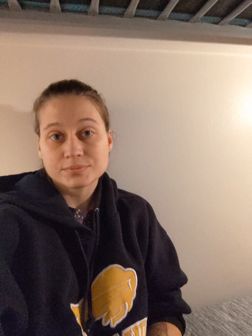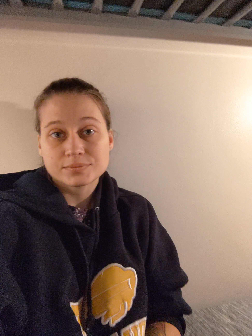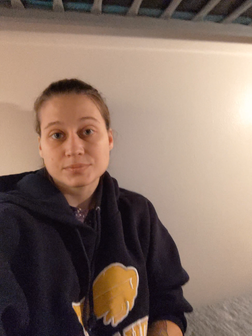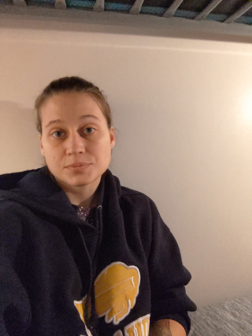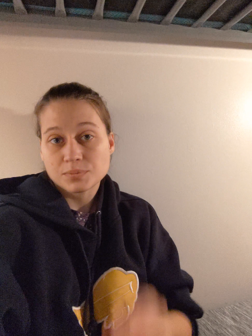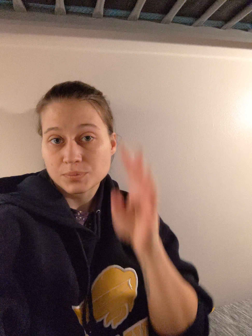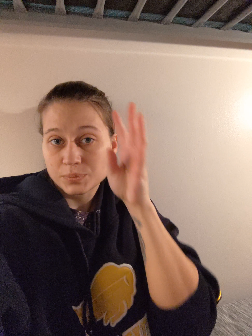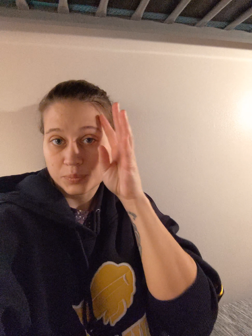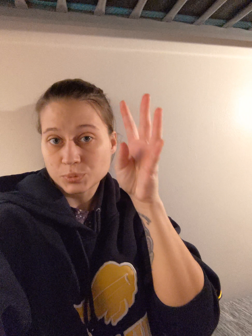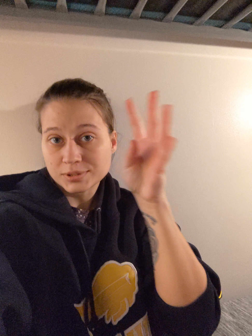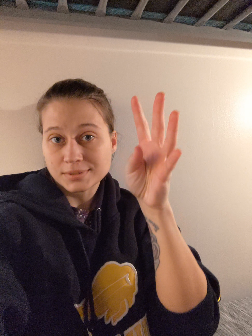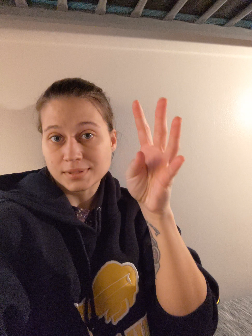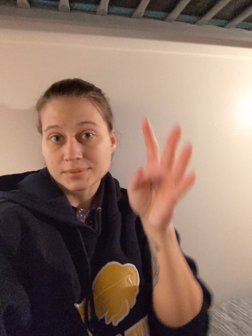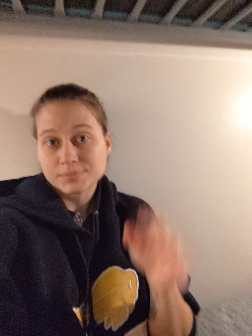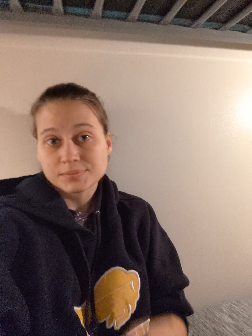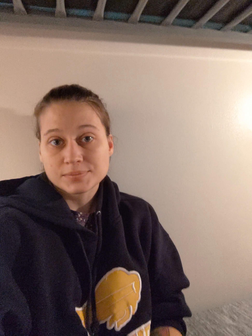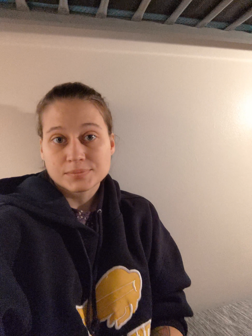pretend